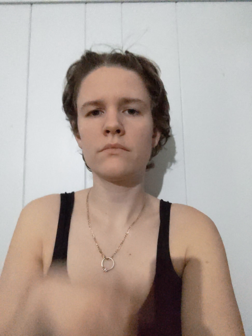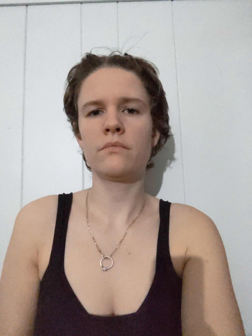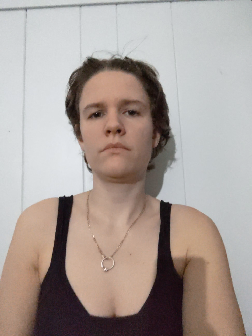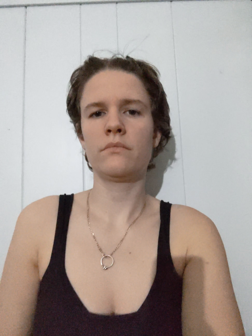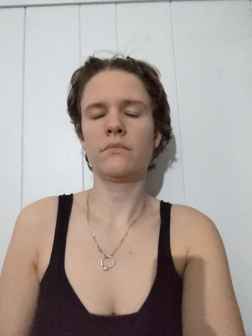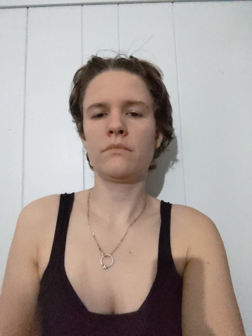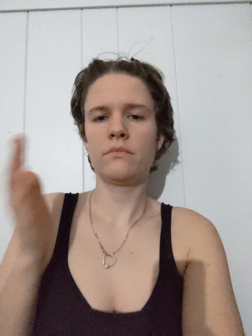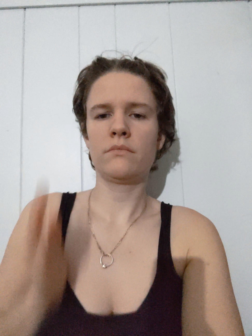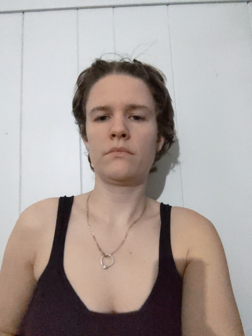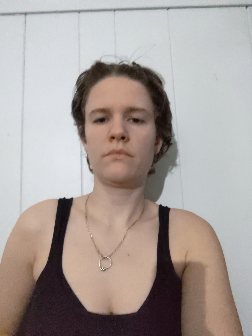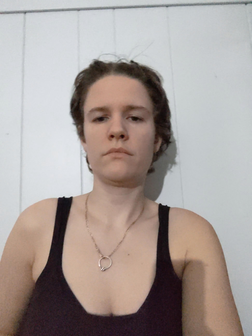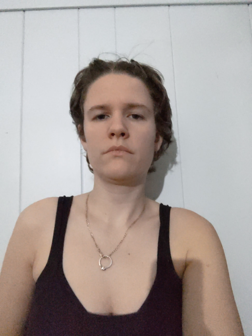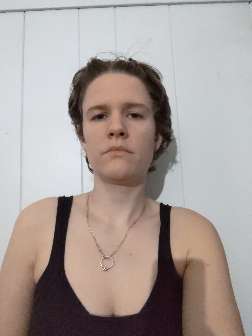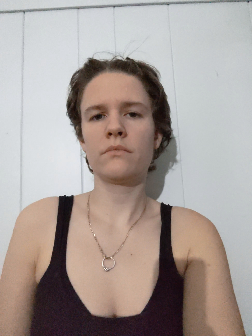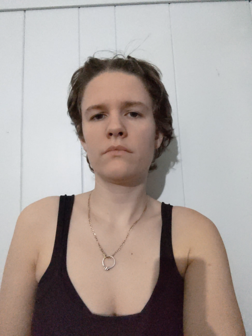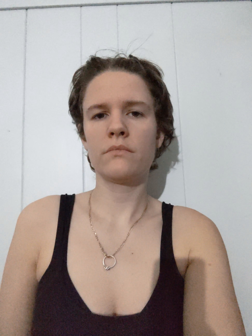beside